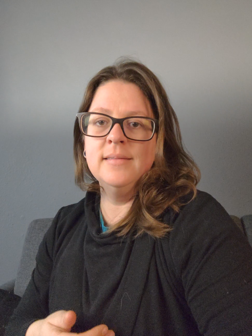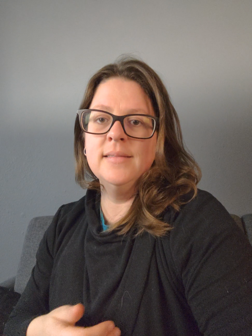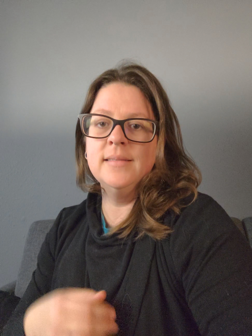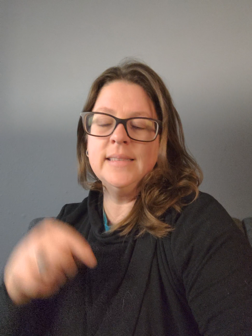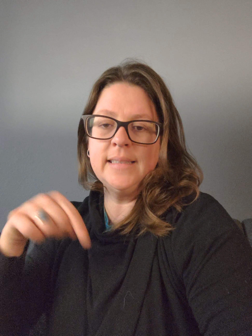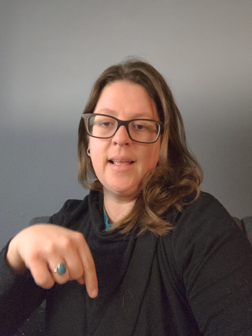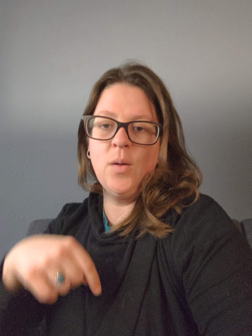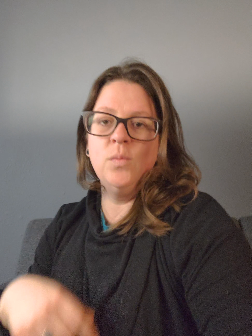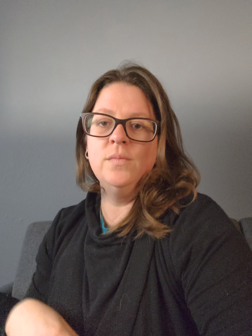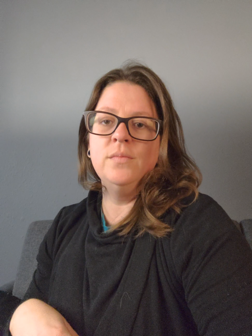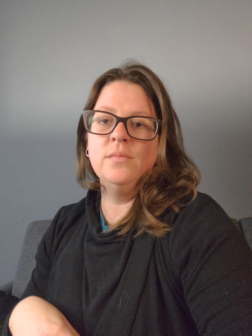down